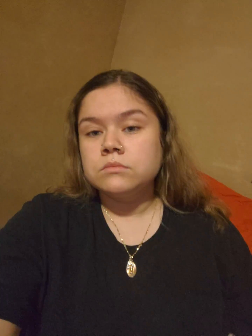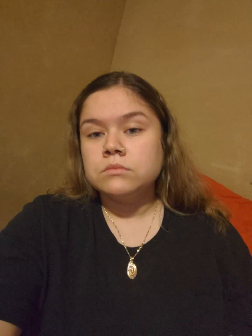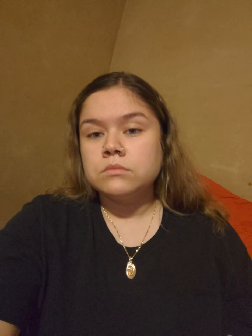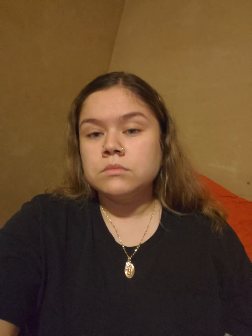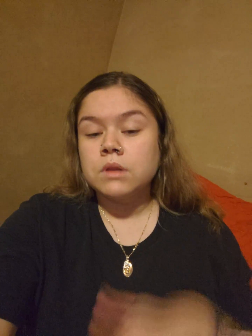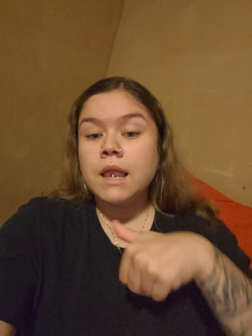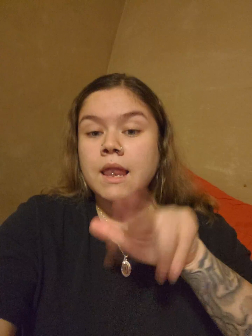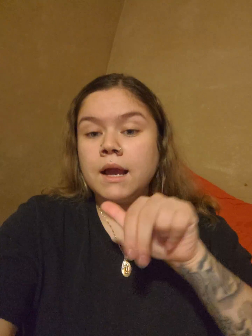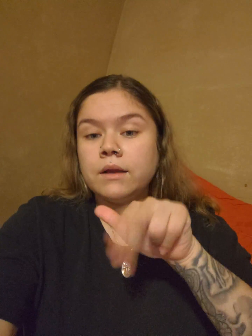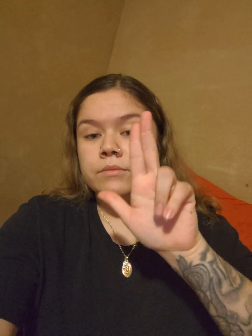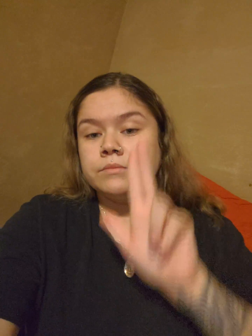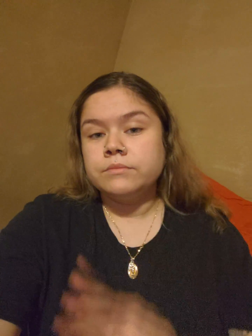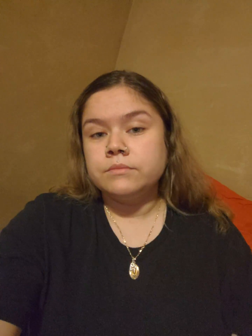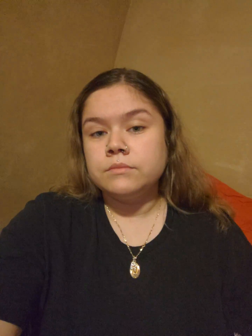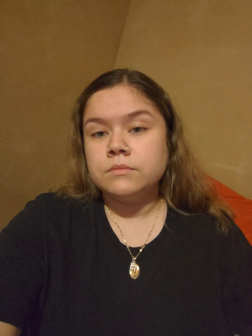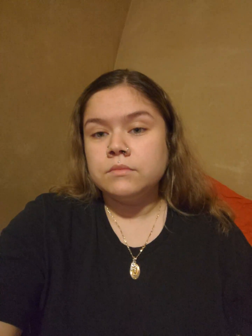lick